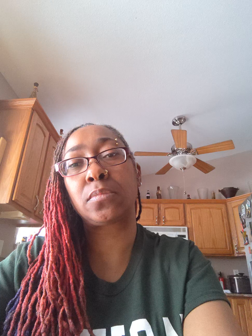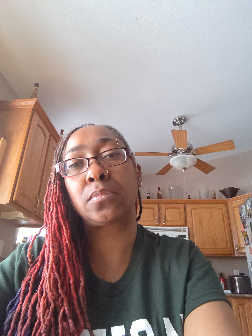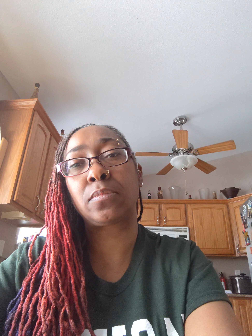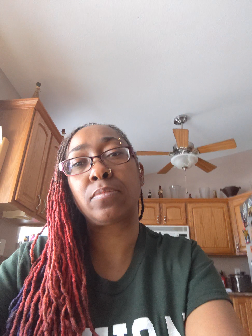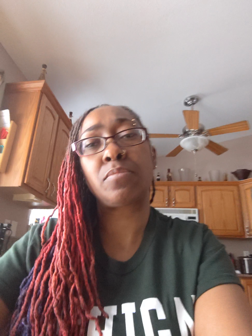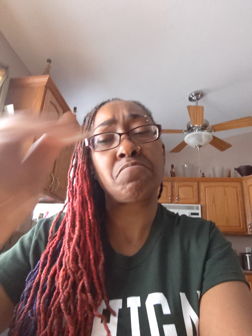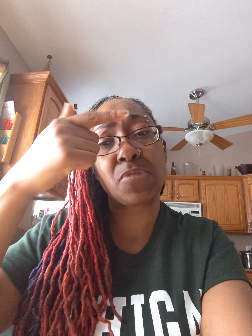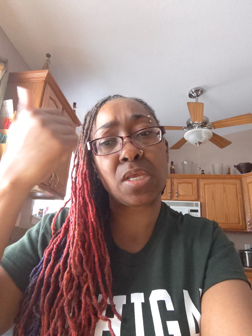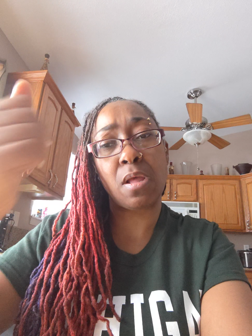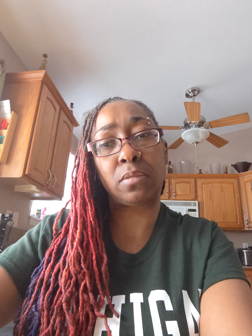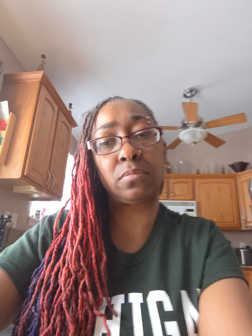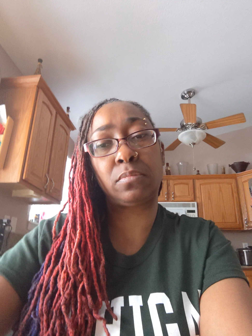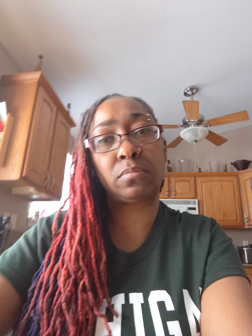because